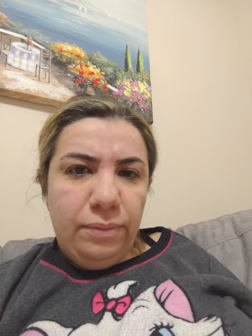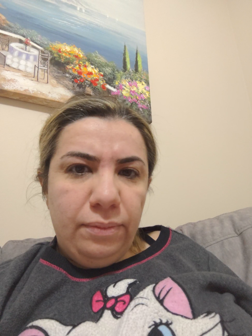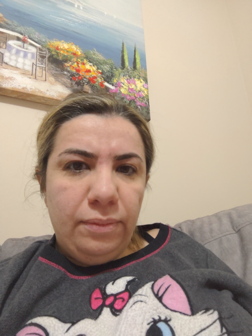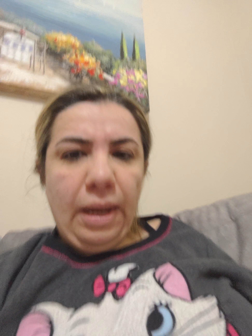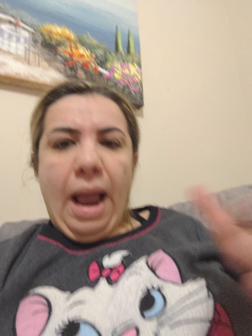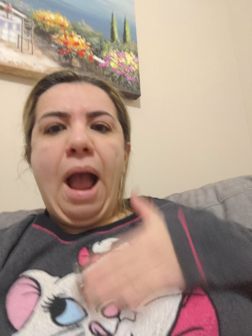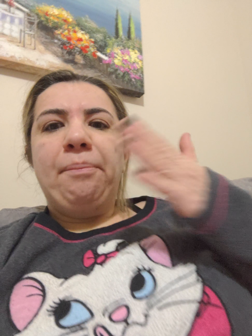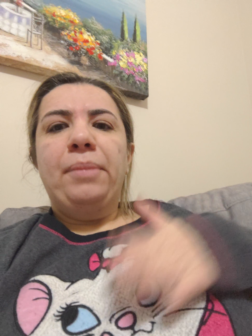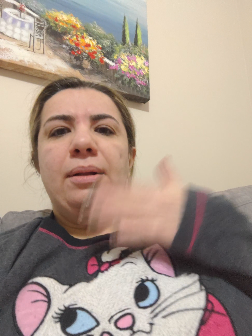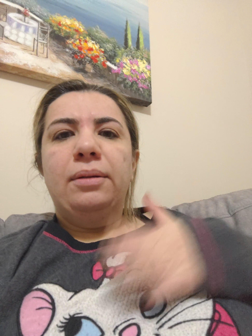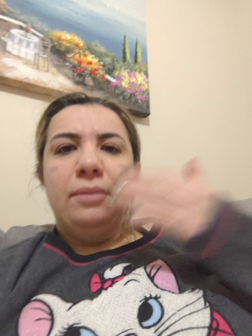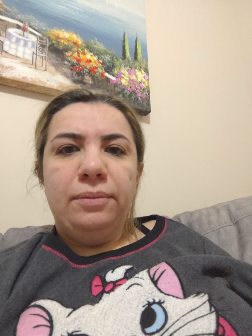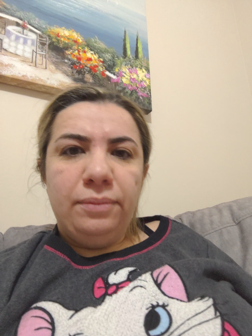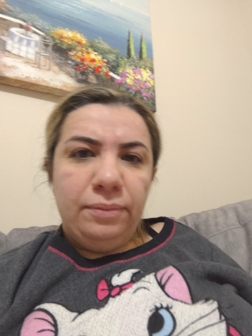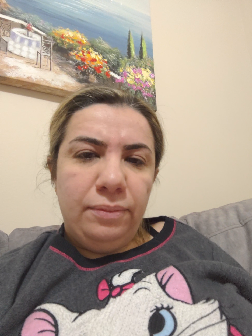happy